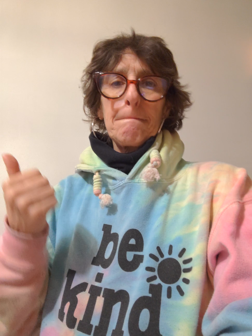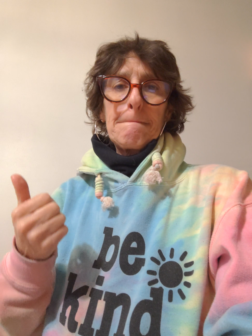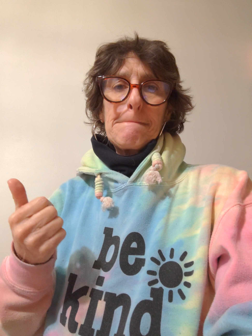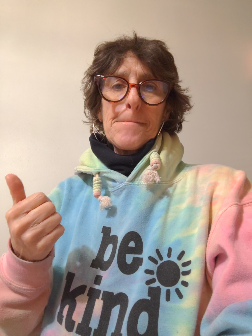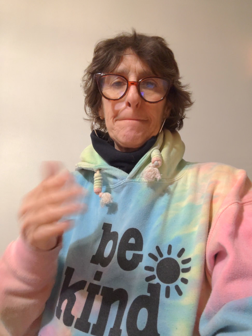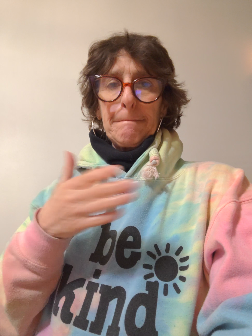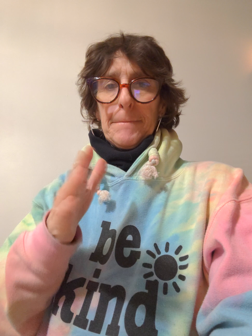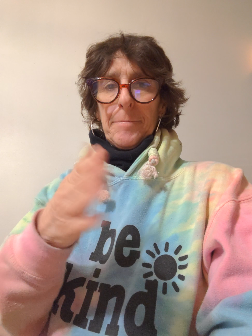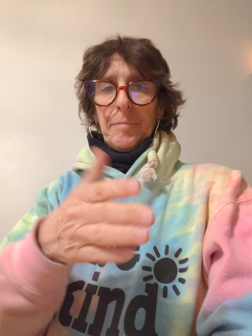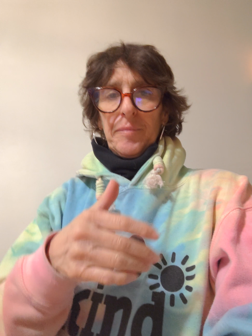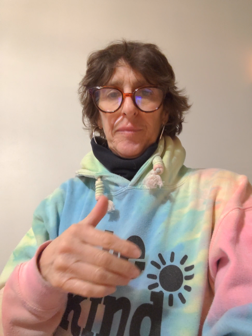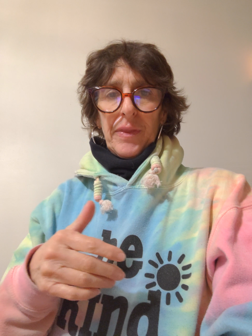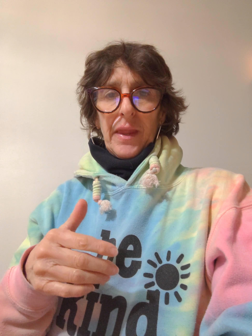fish